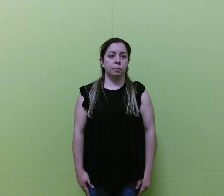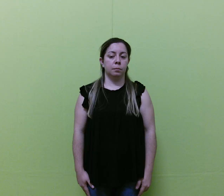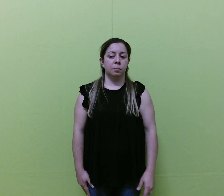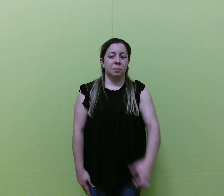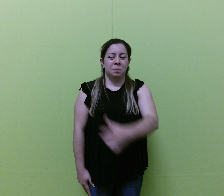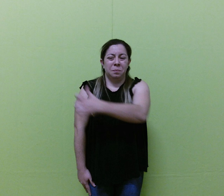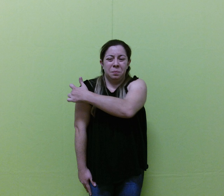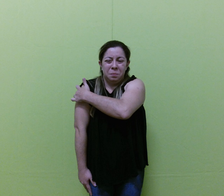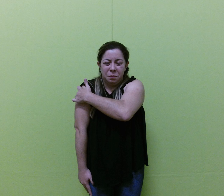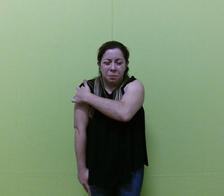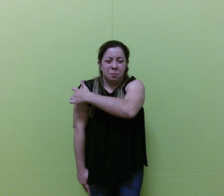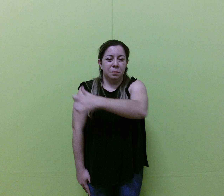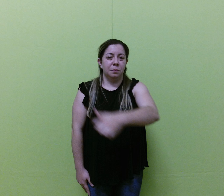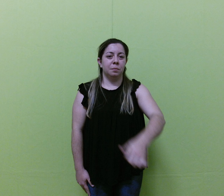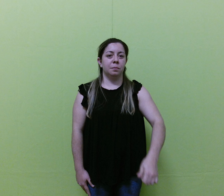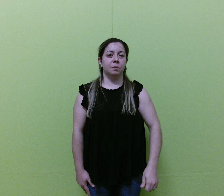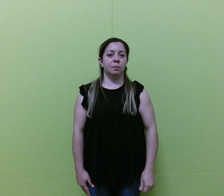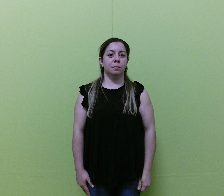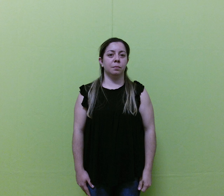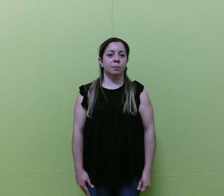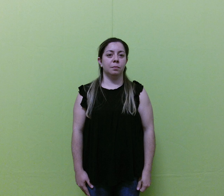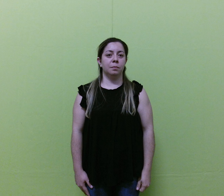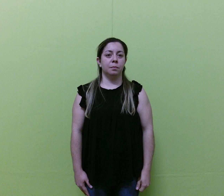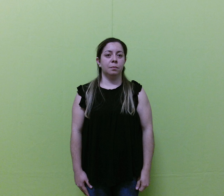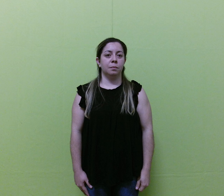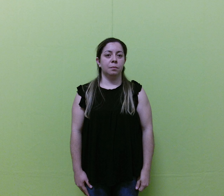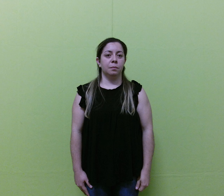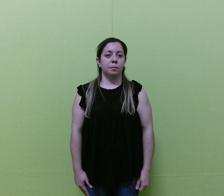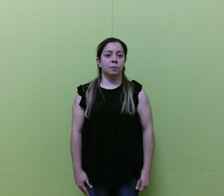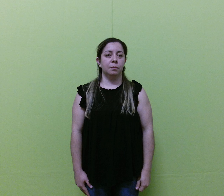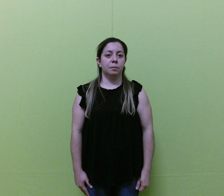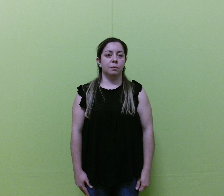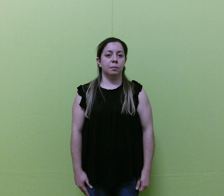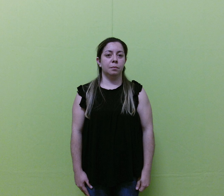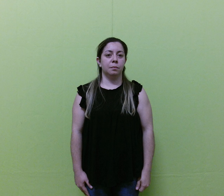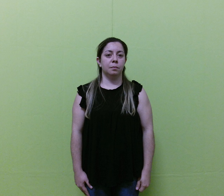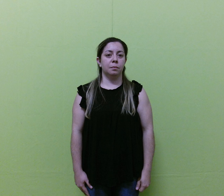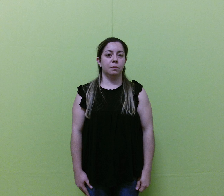vacina